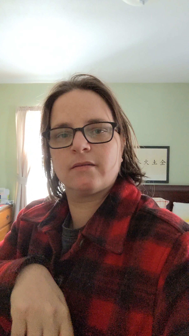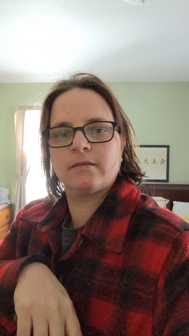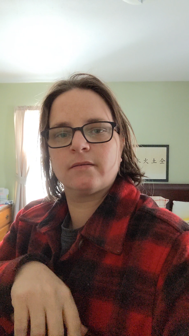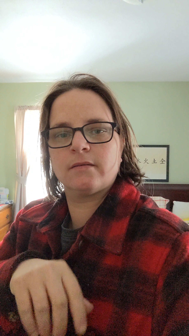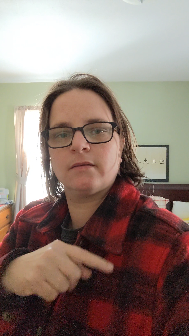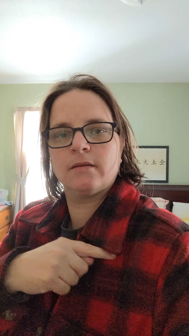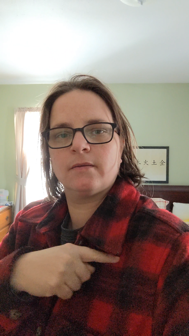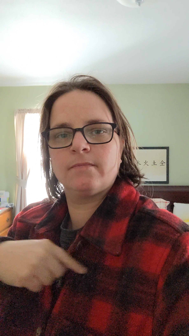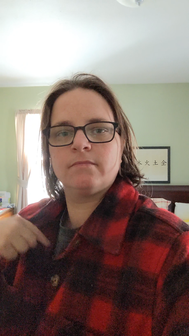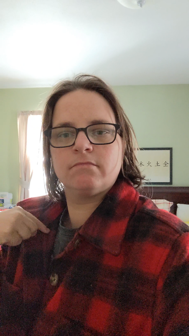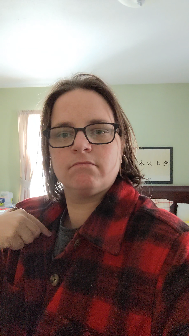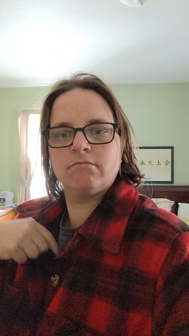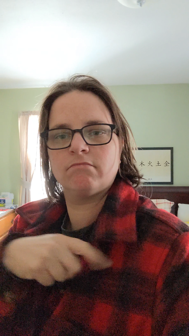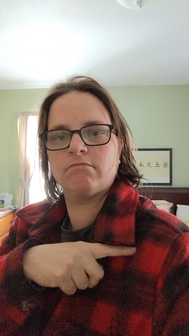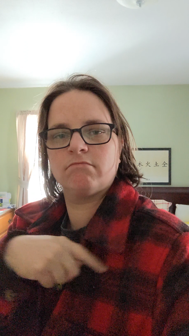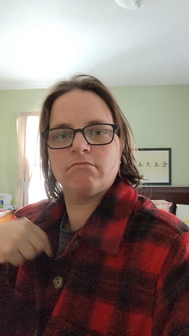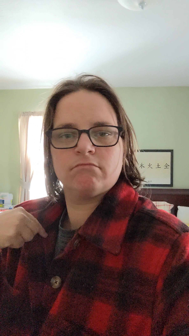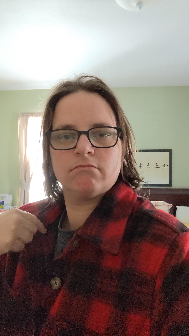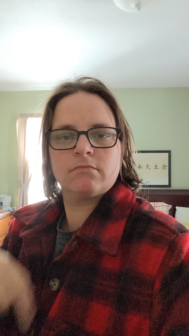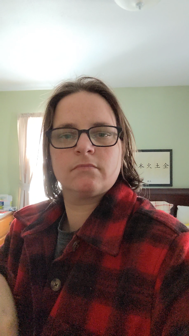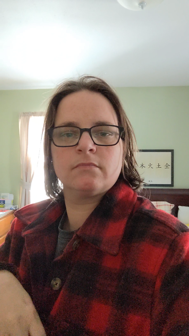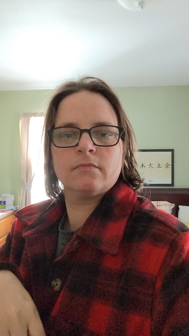bib